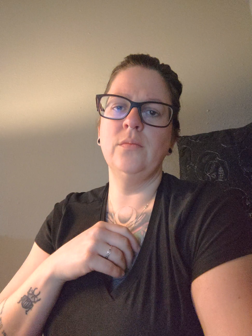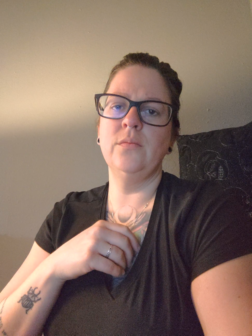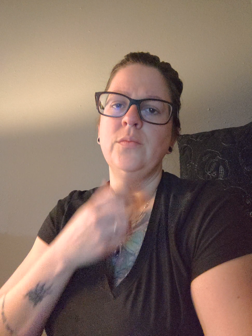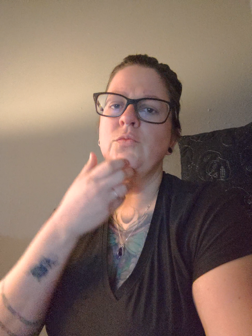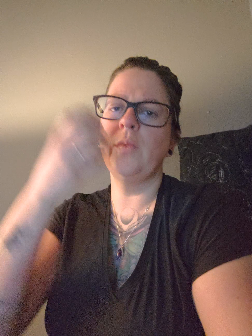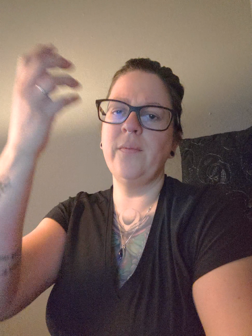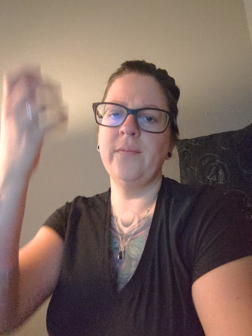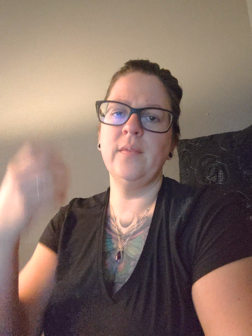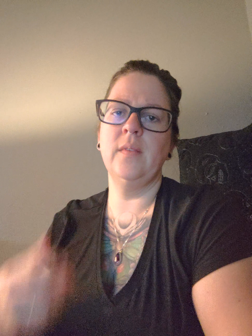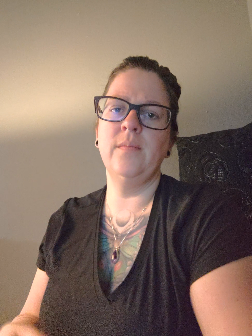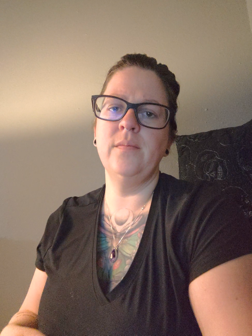giraffe